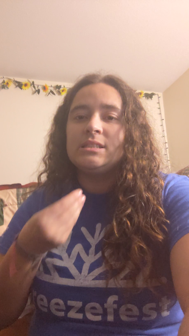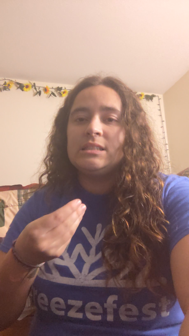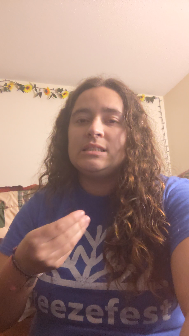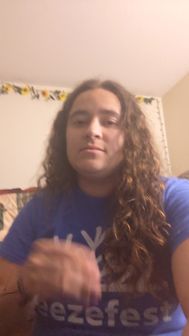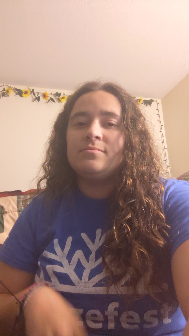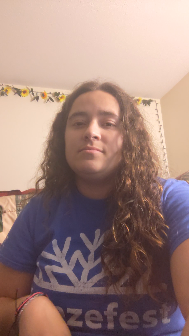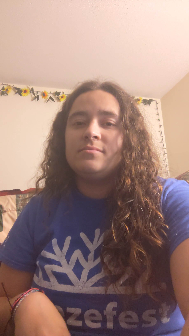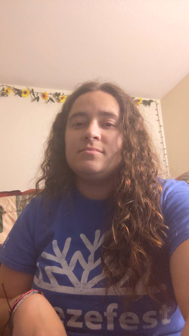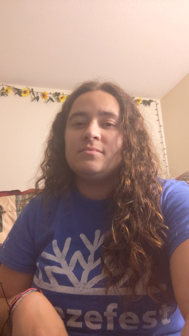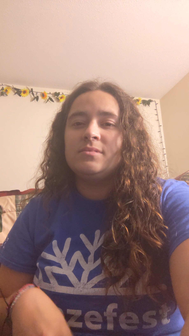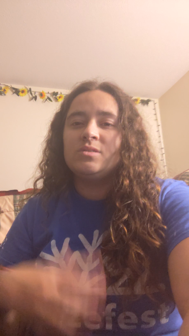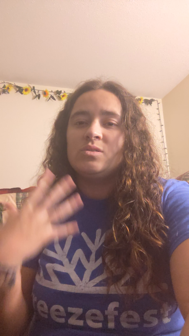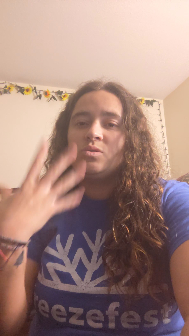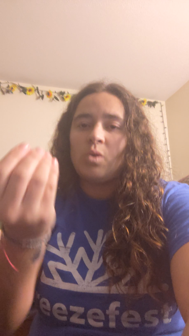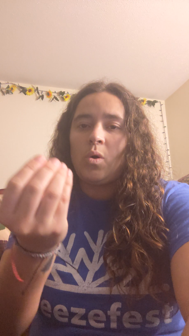going to